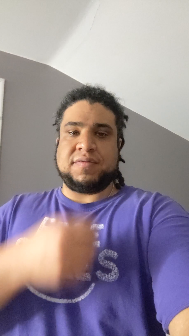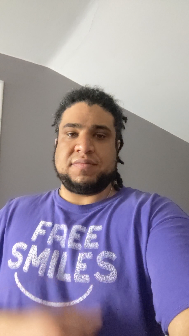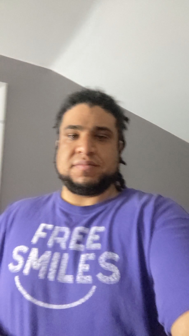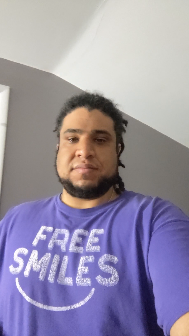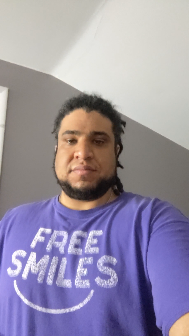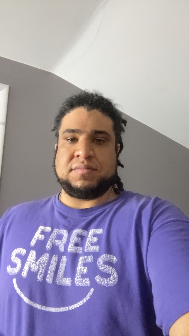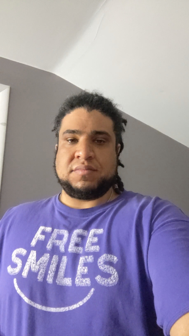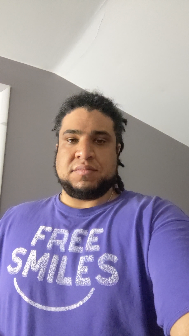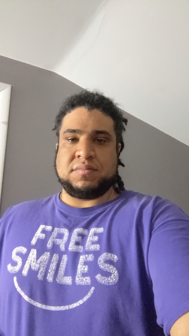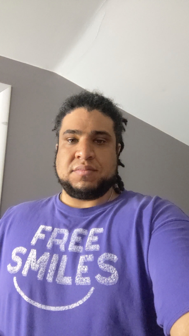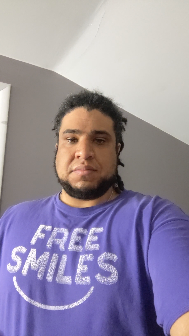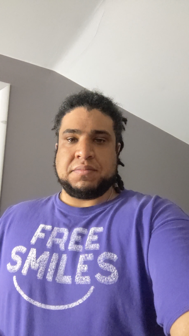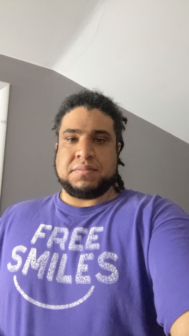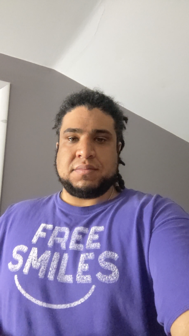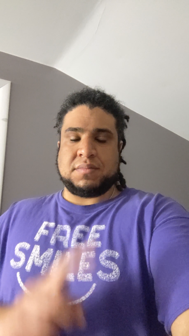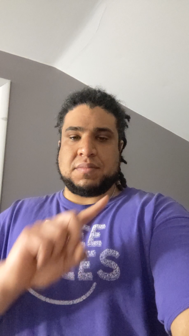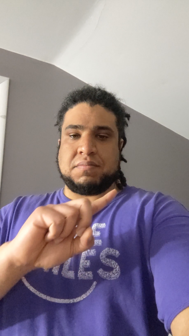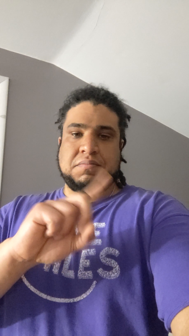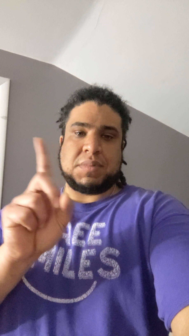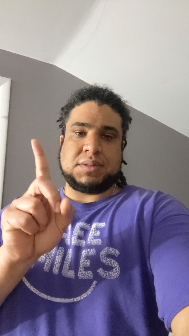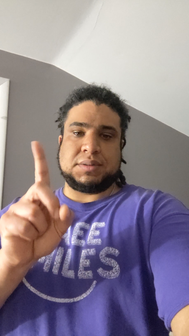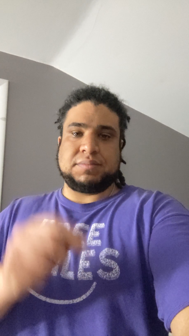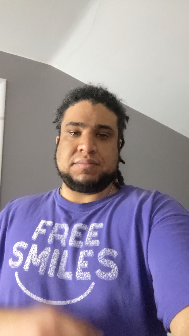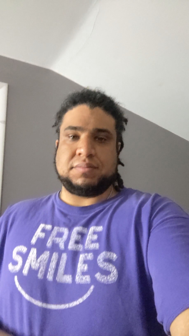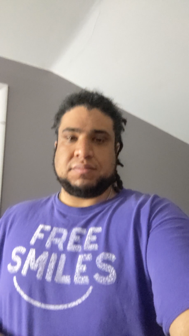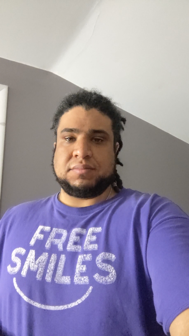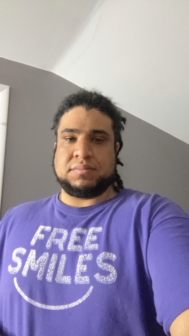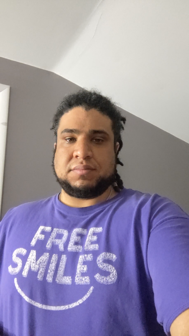but